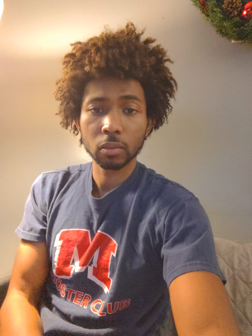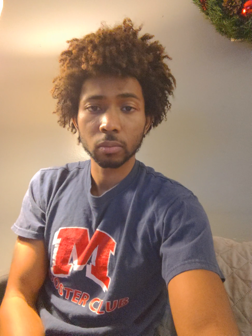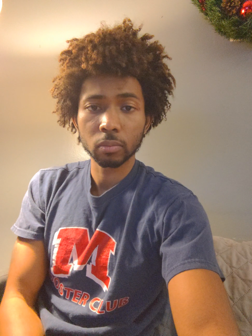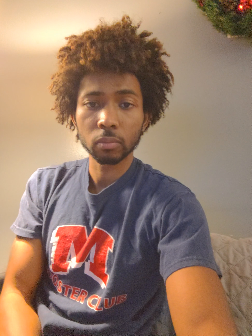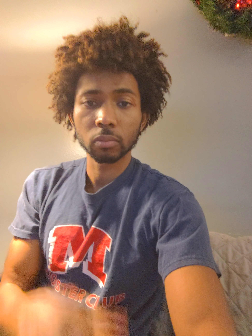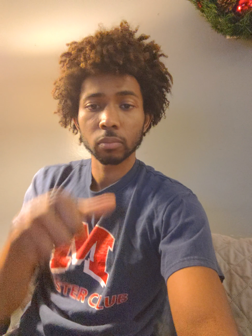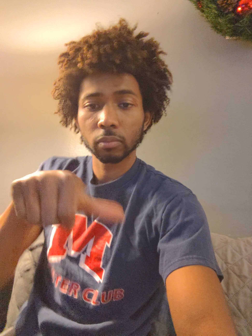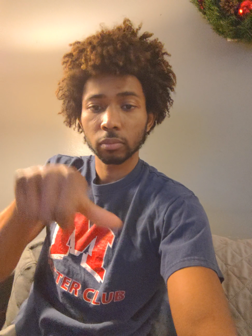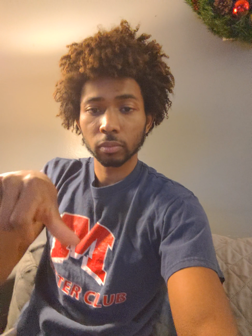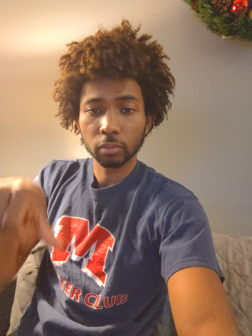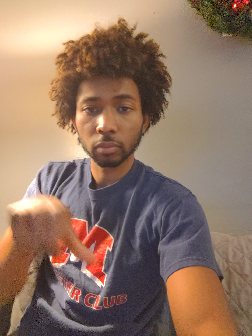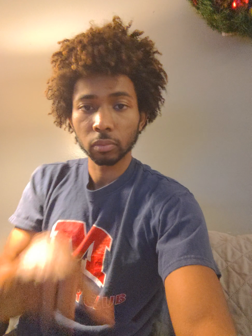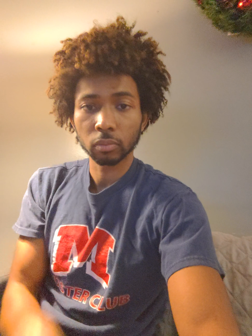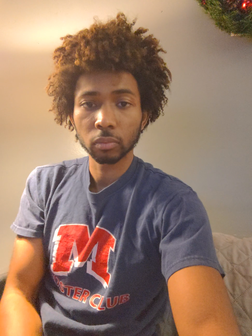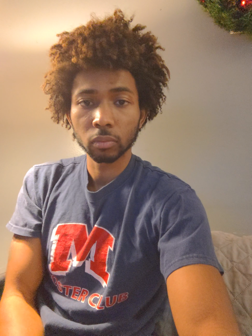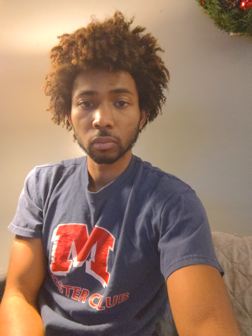puzzle